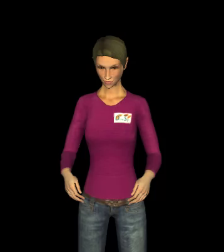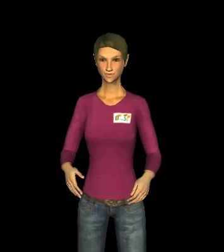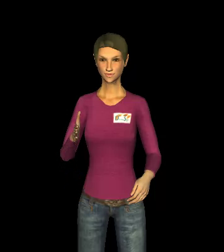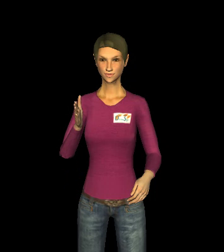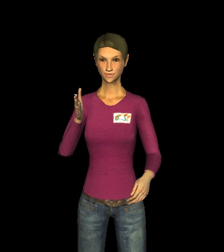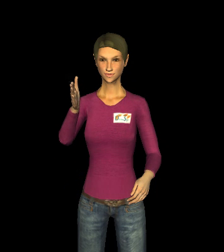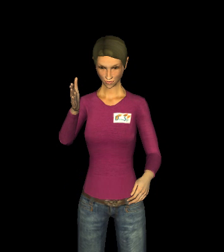مستقبل